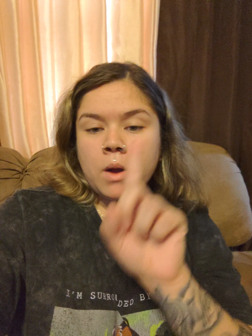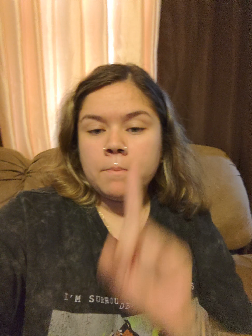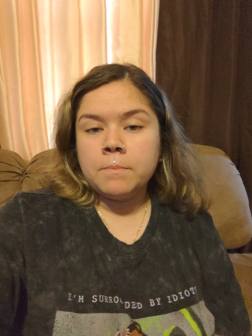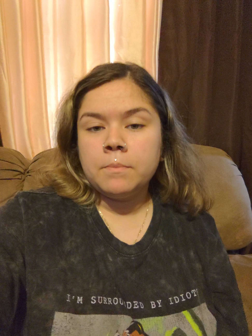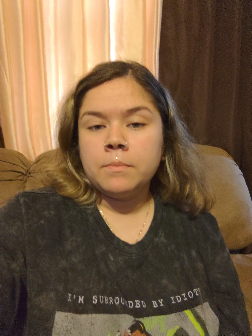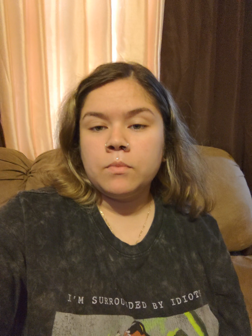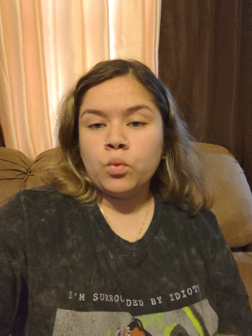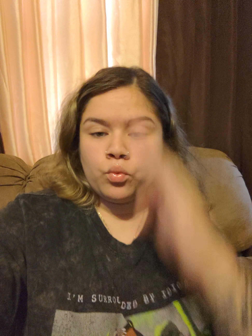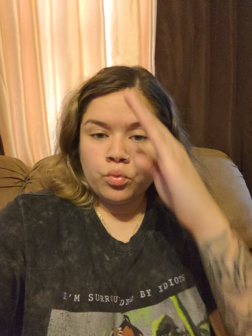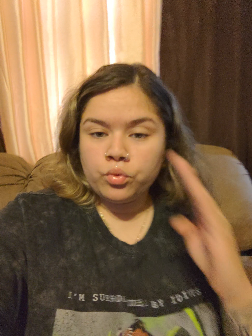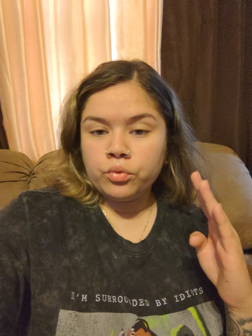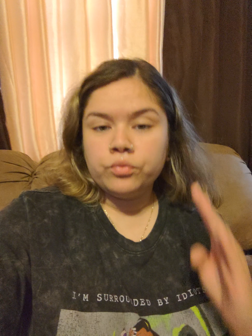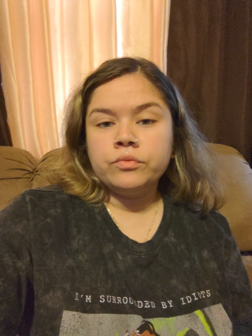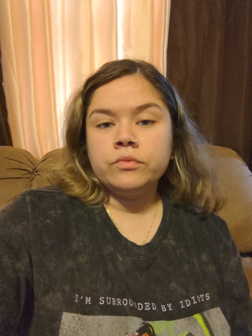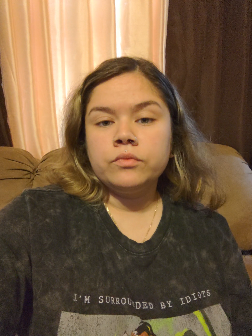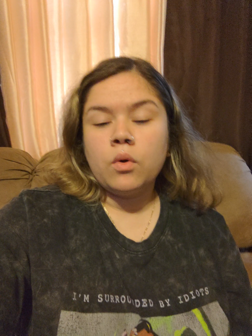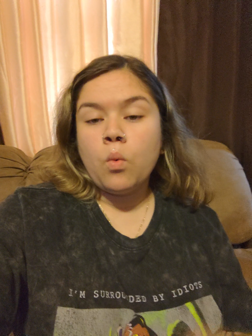roof